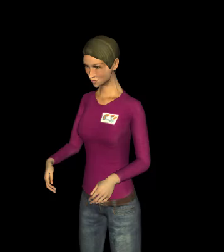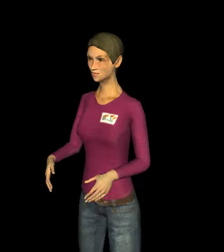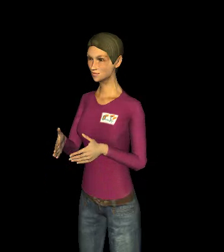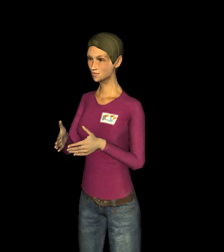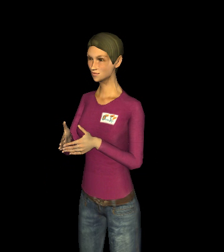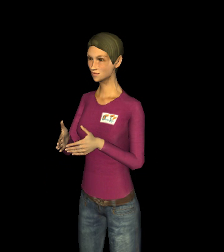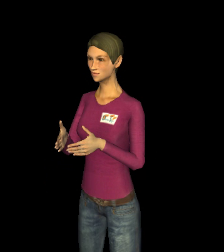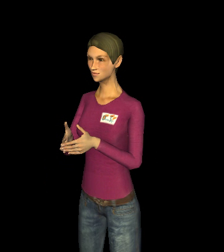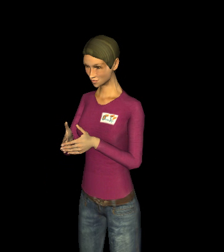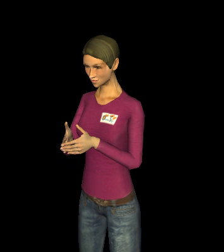يطلب